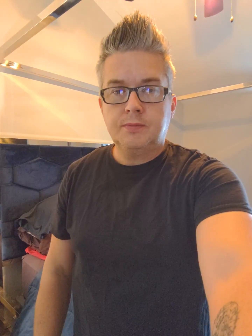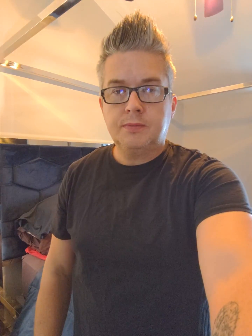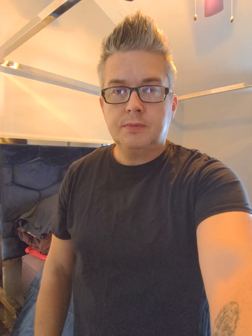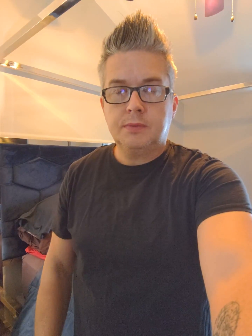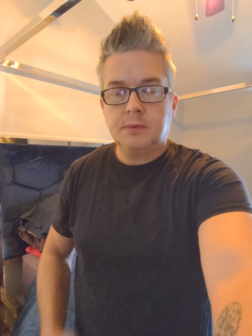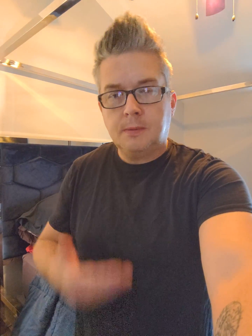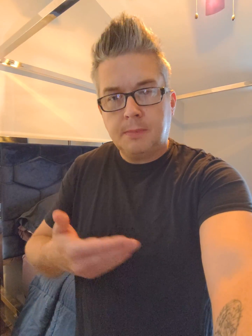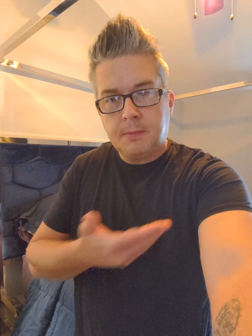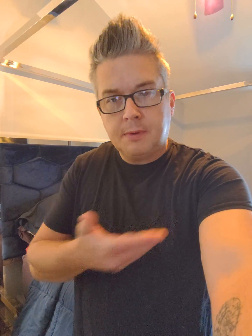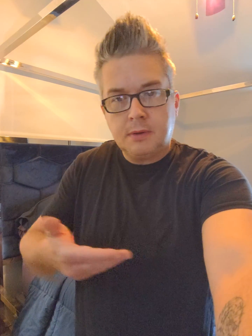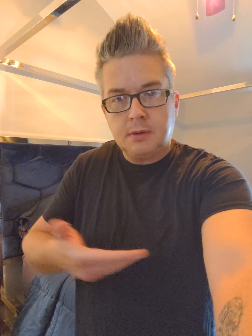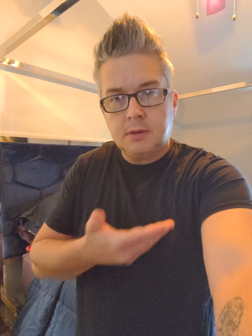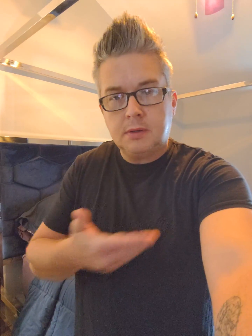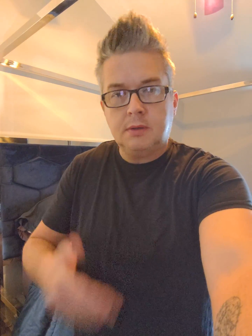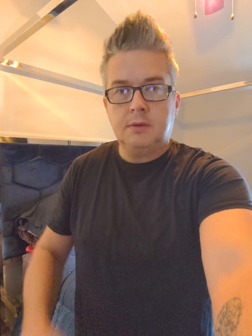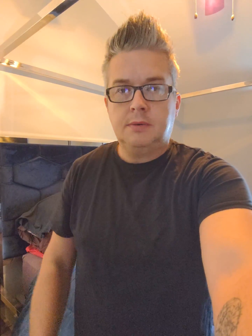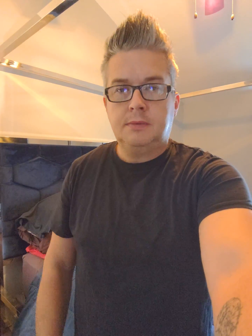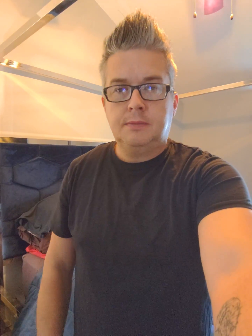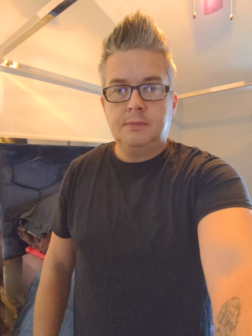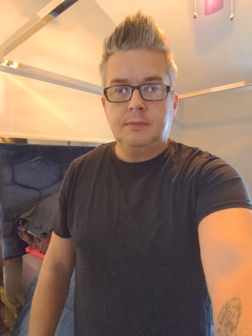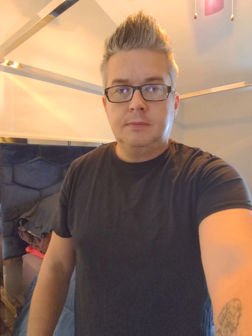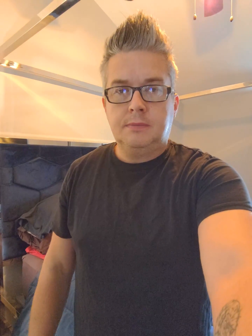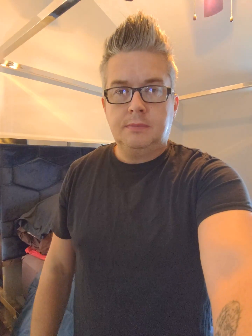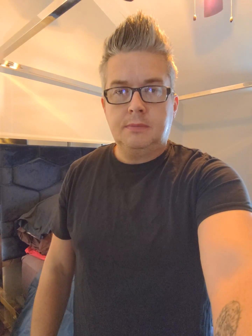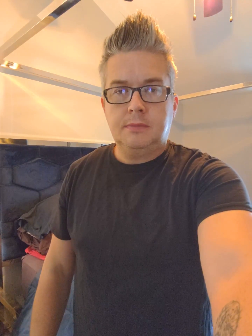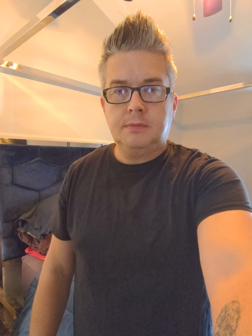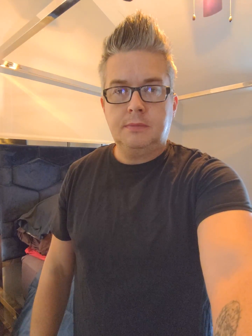baby